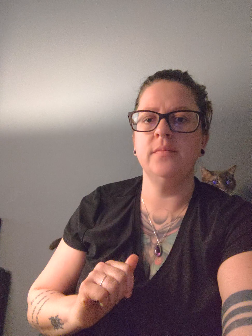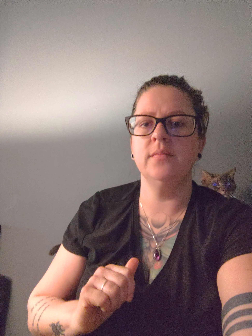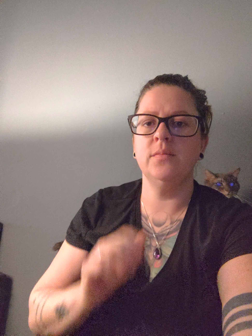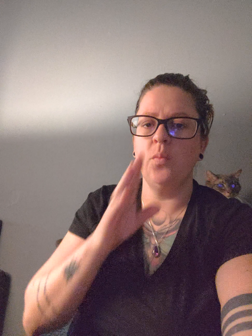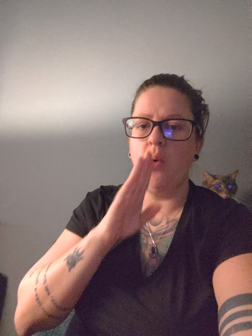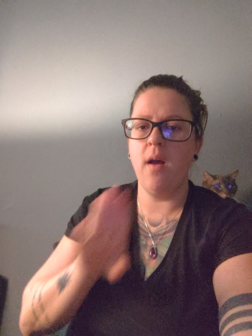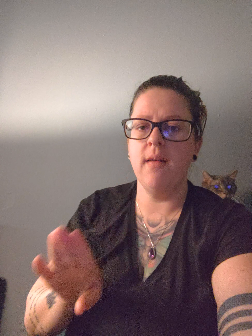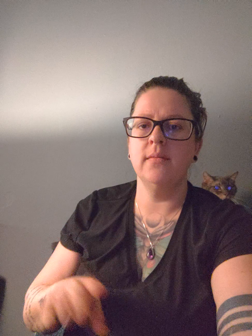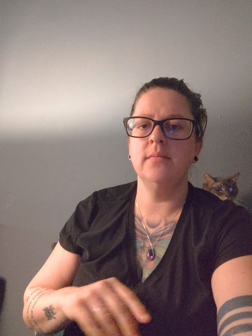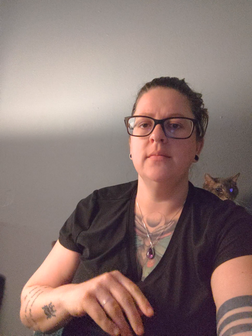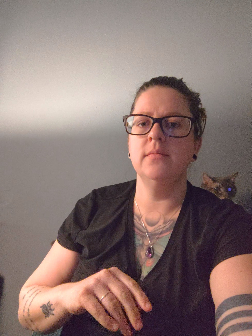quiet